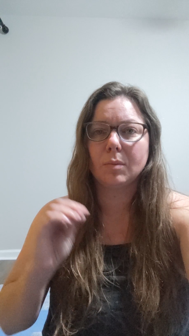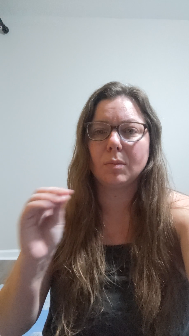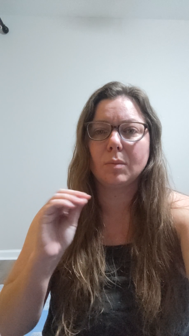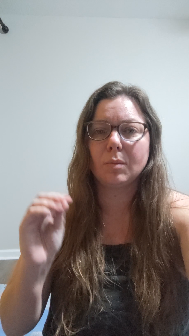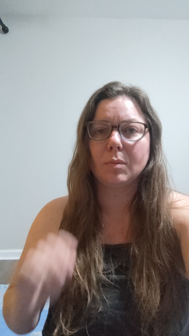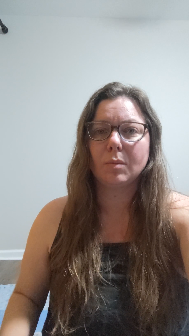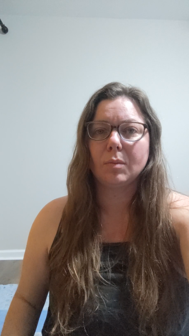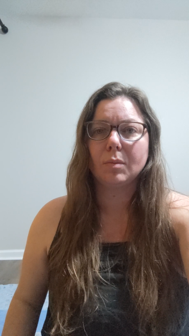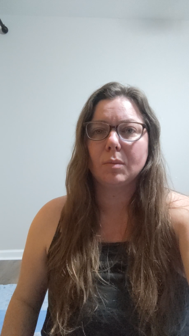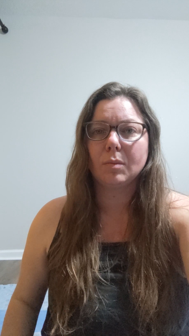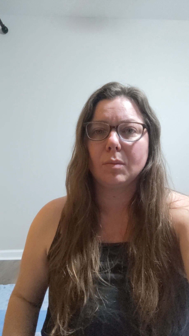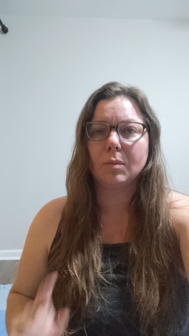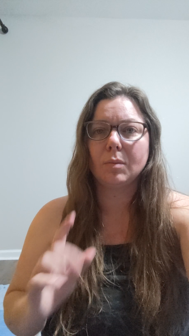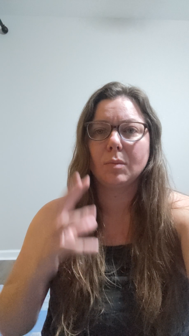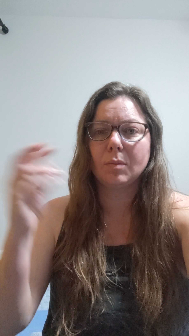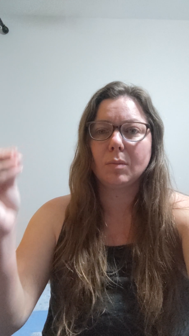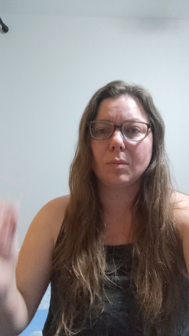going to